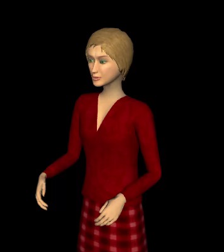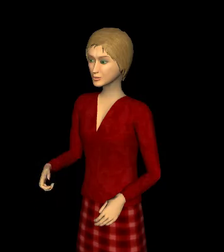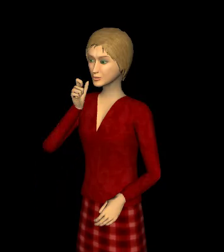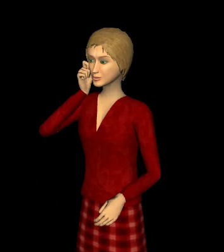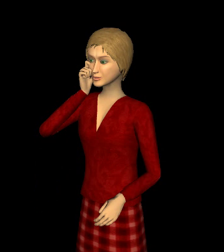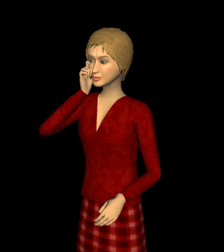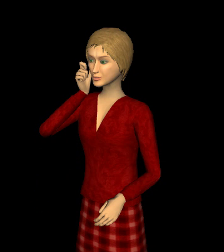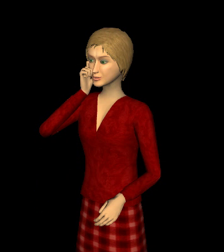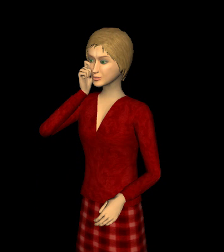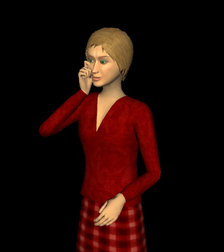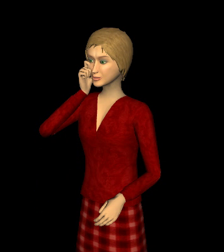بشرة